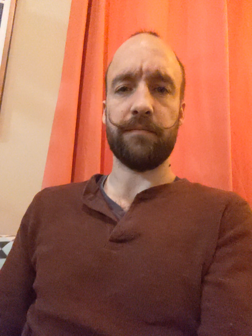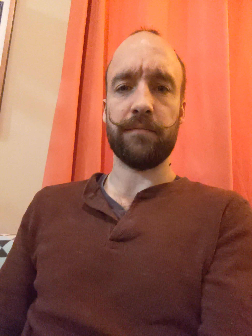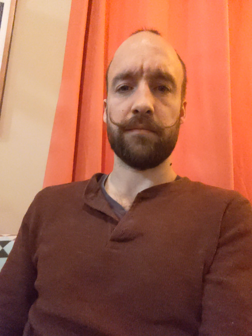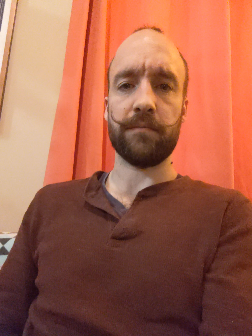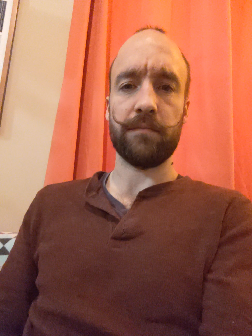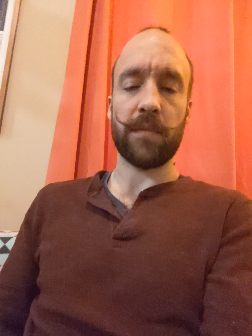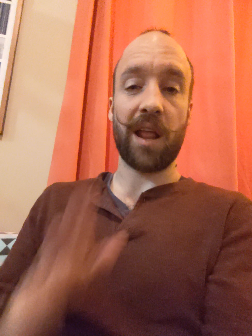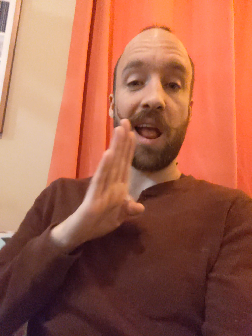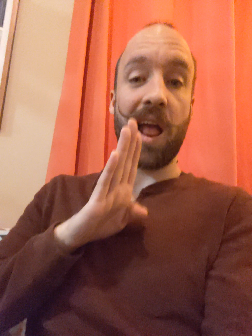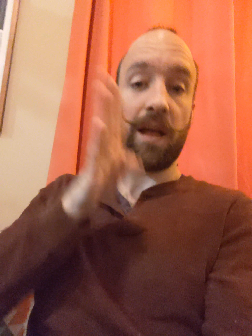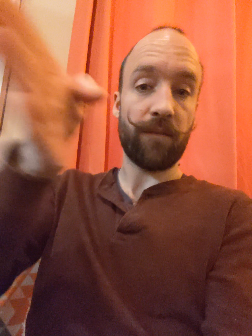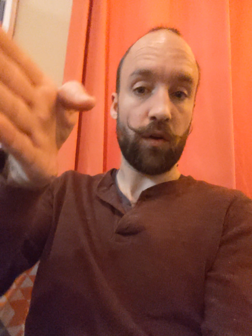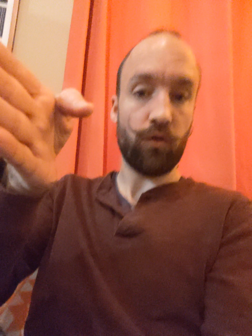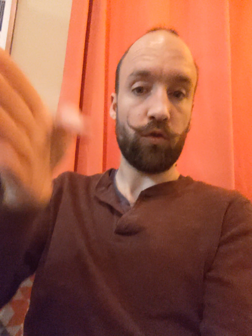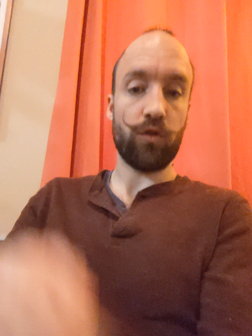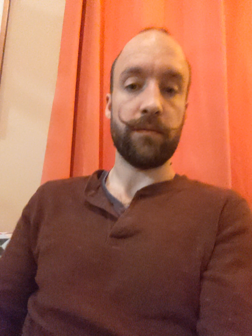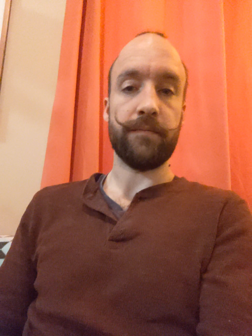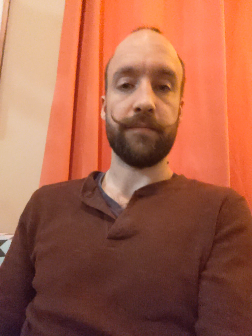after